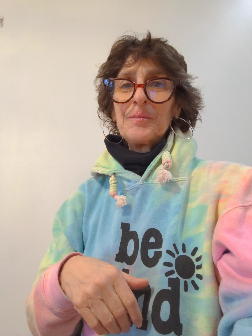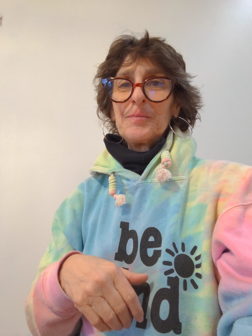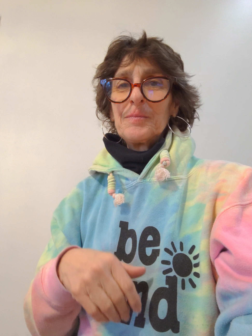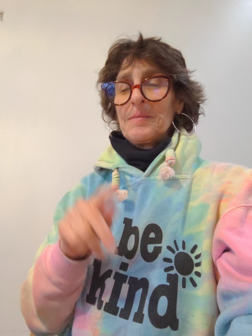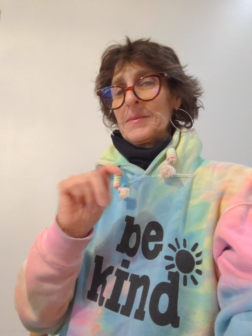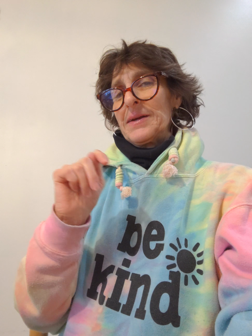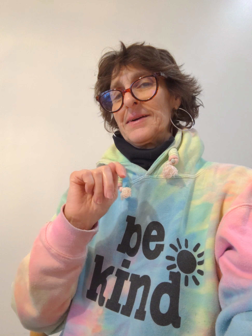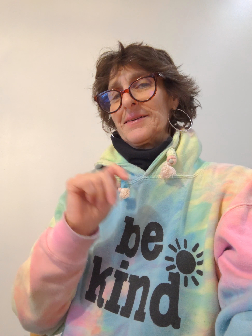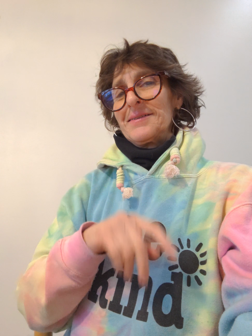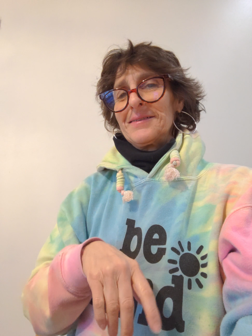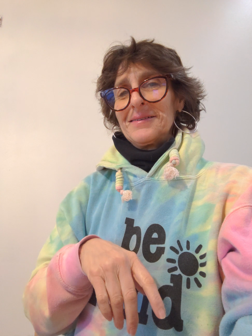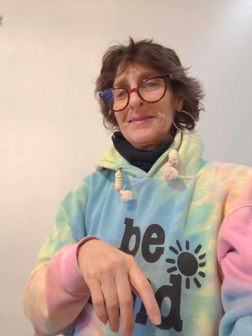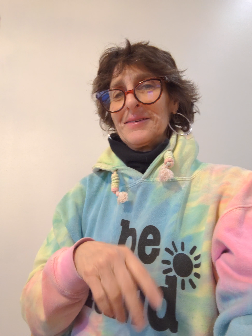potty